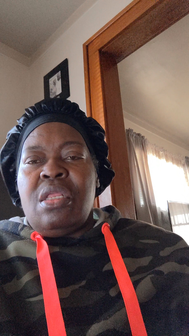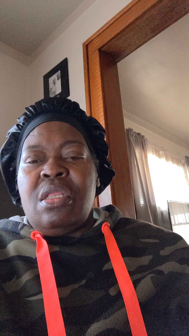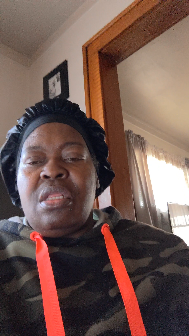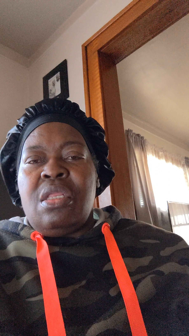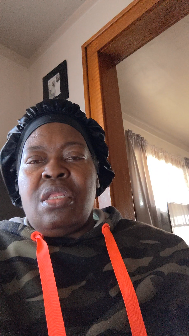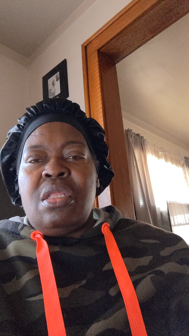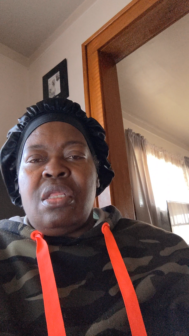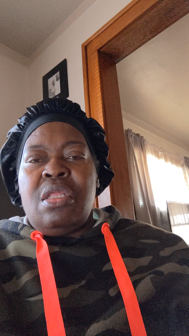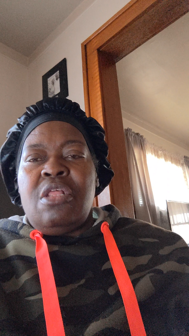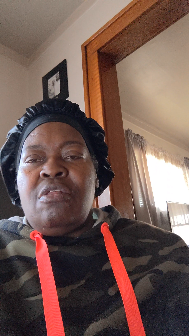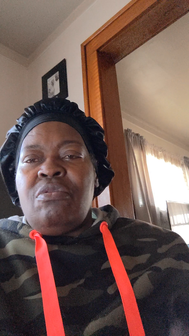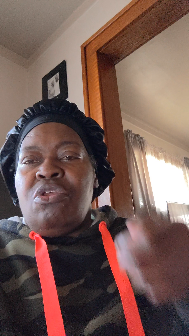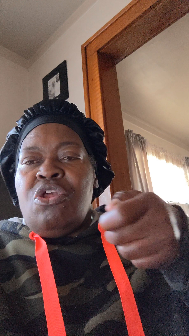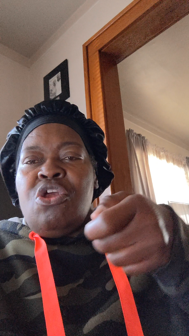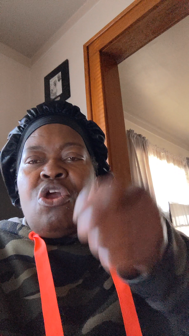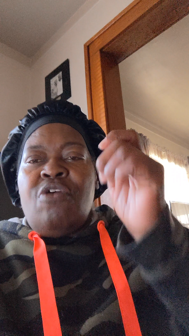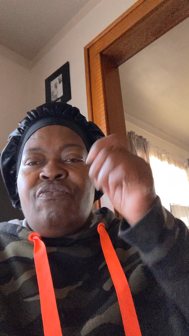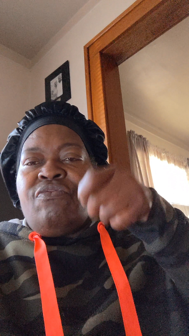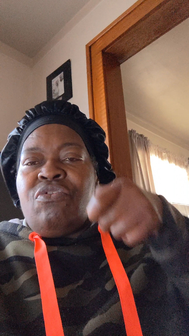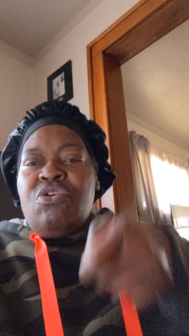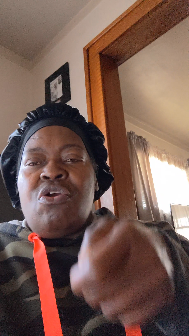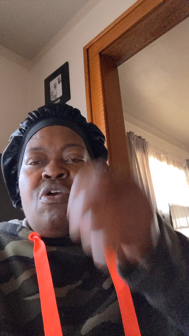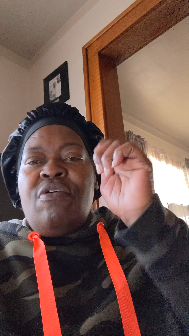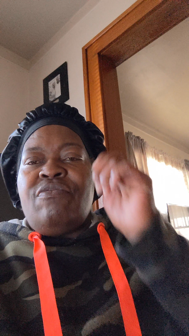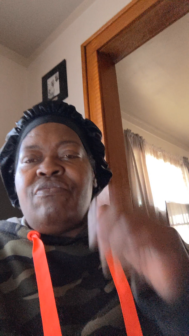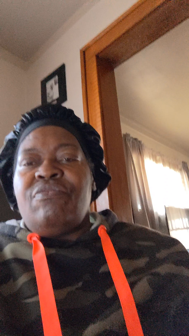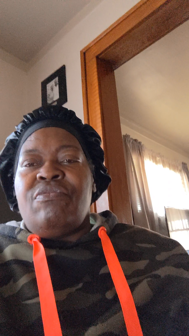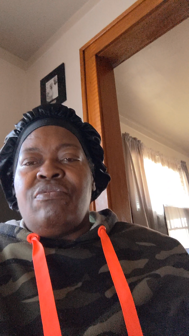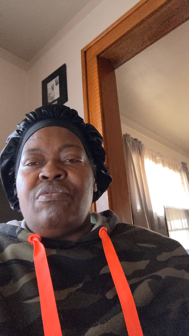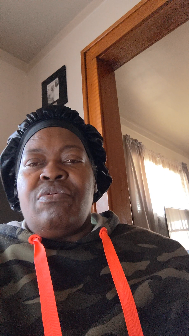shovel